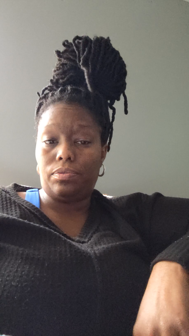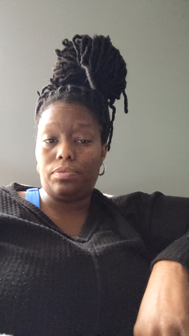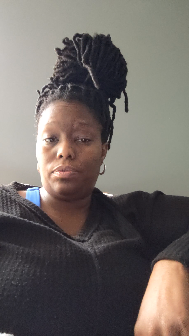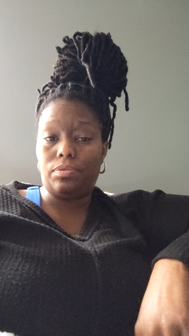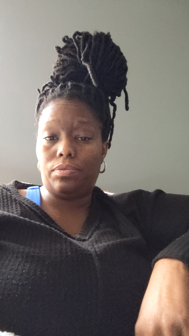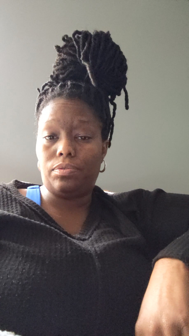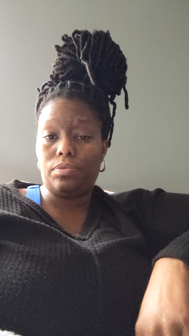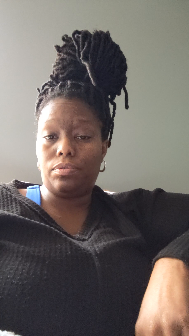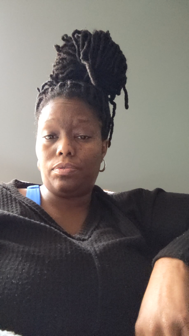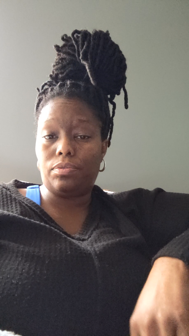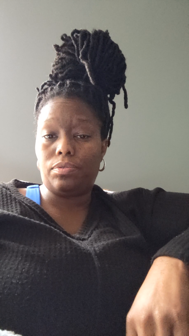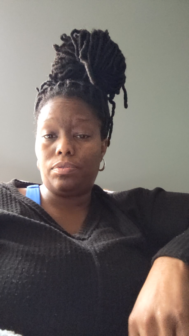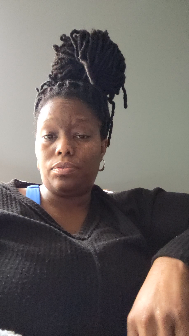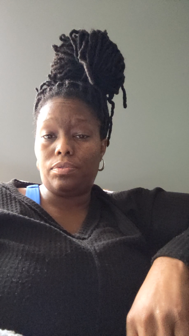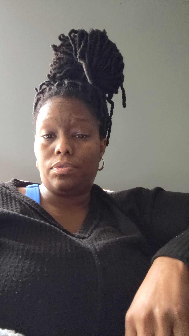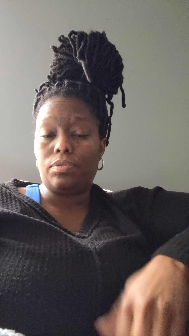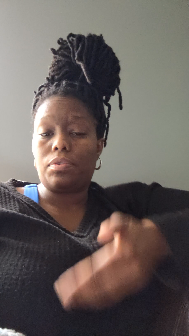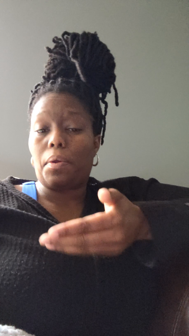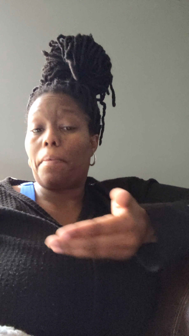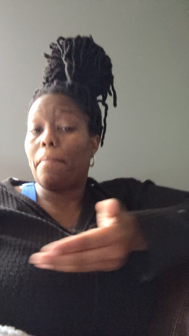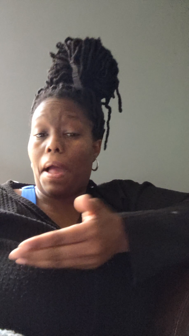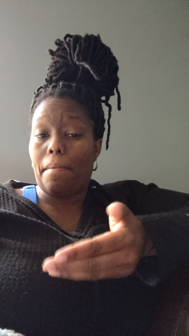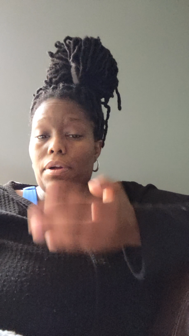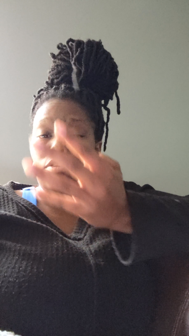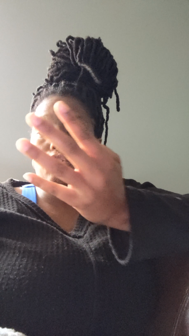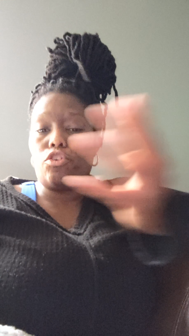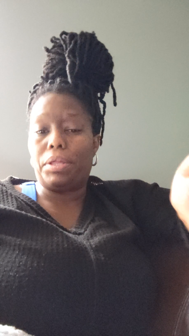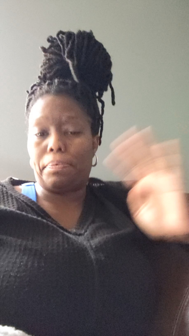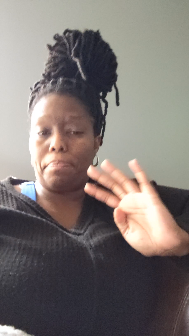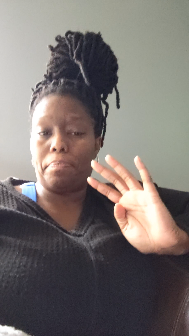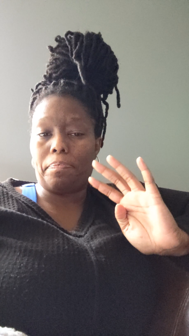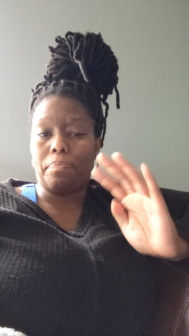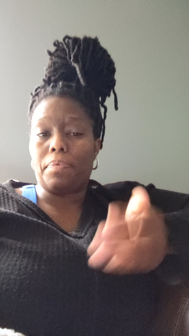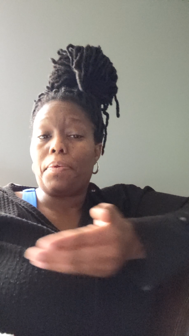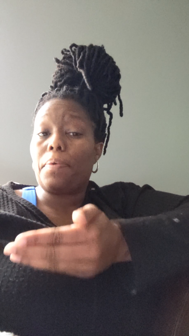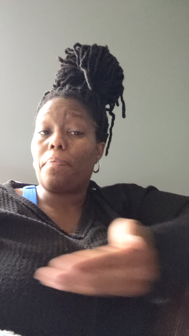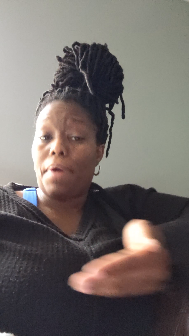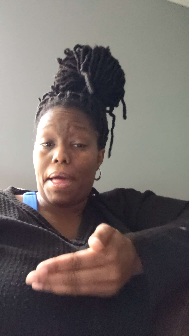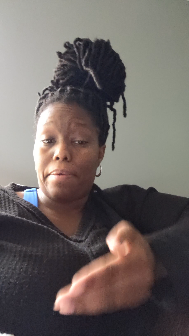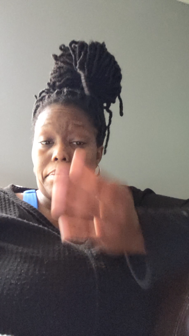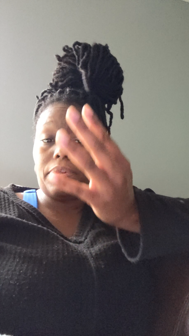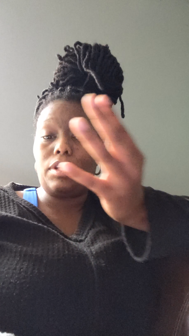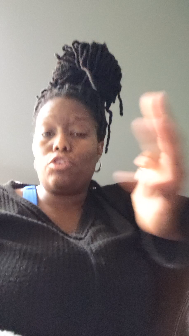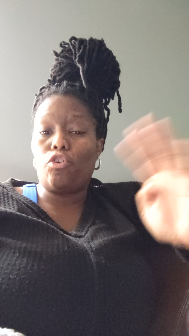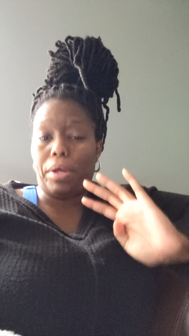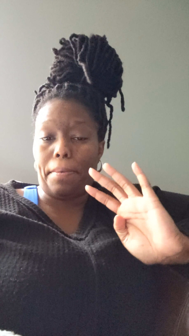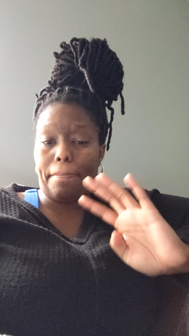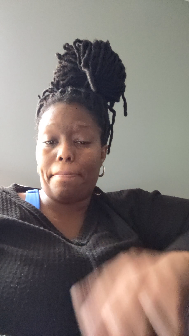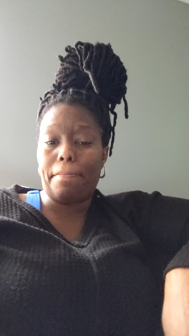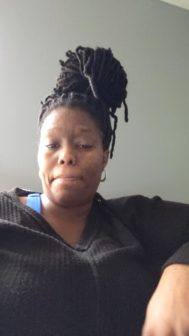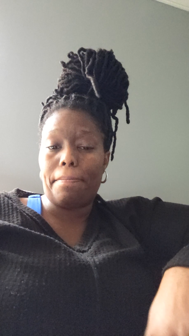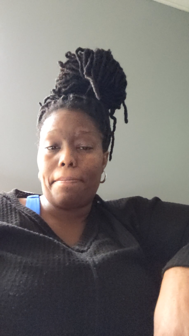crib